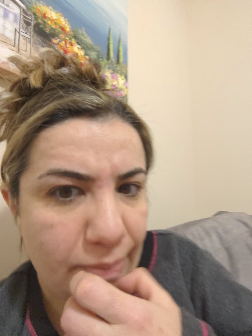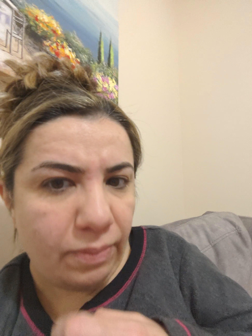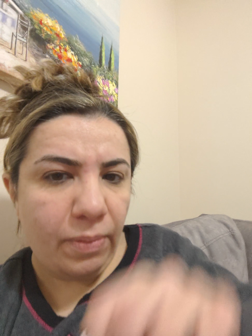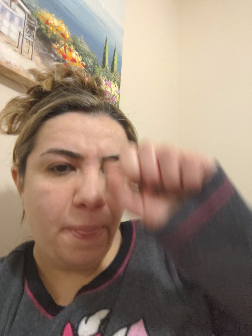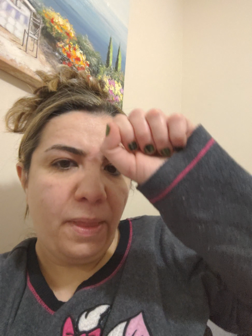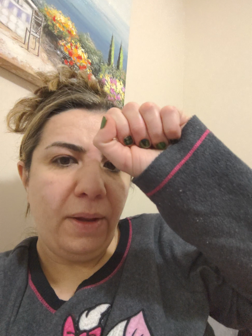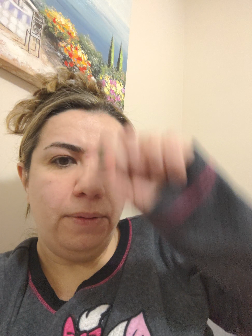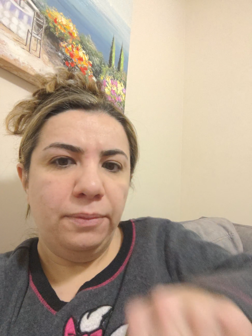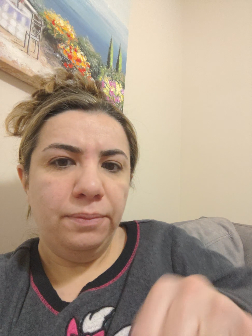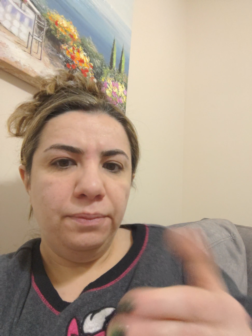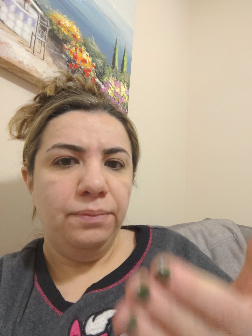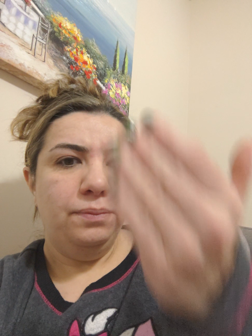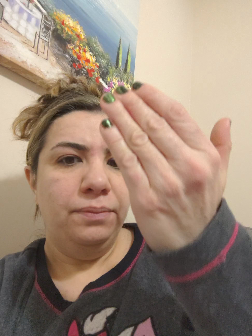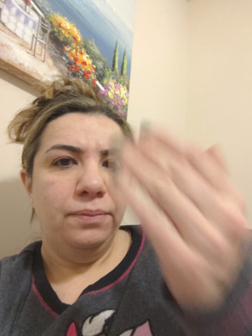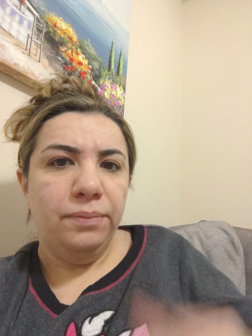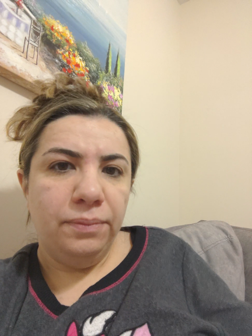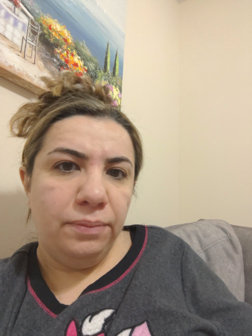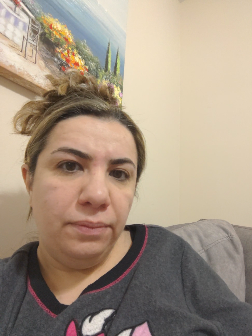mitten